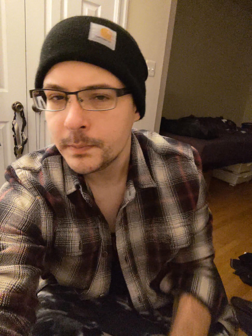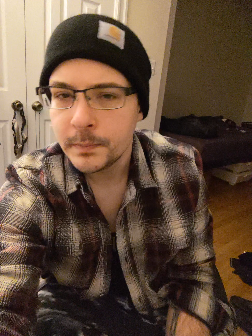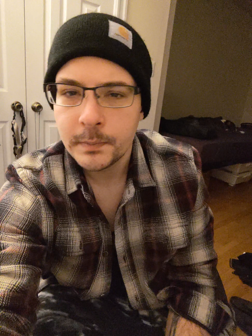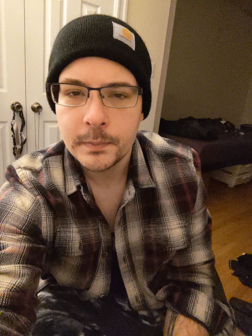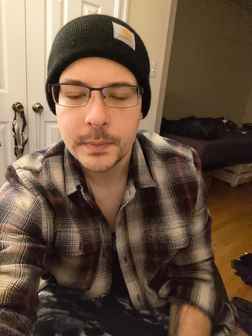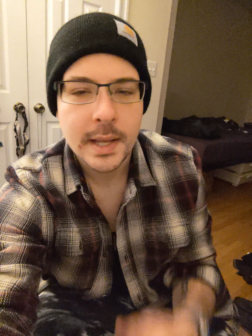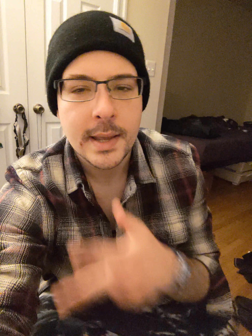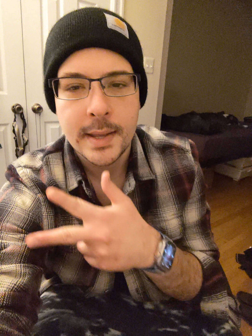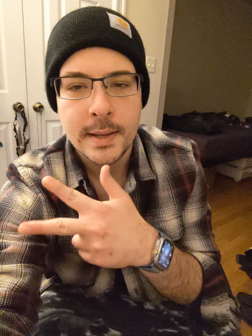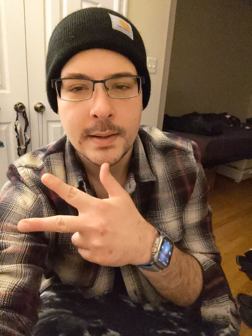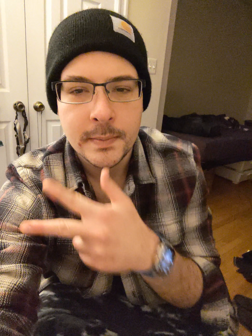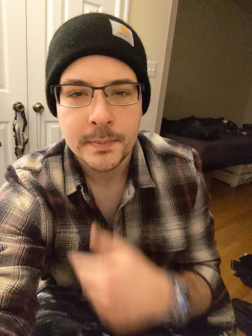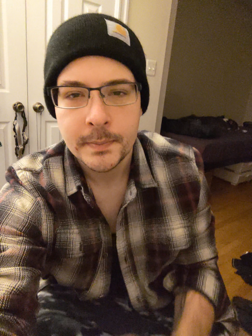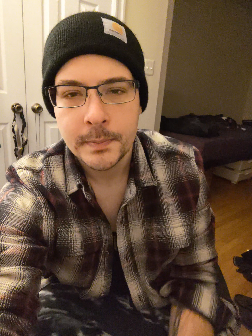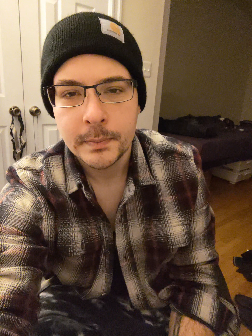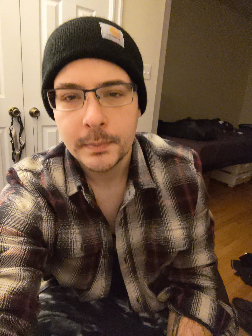hen